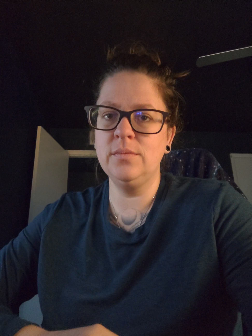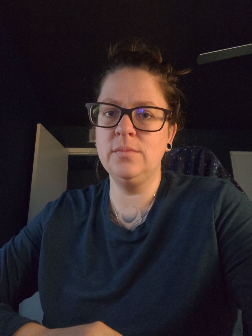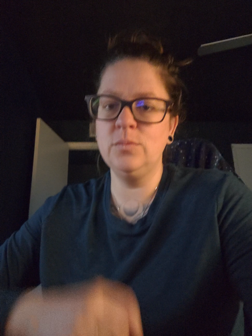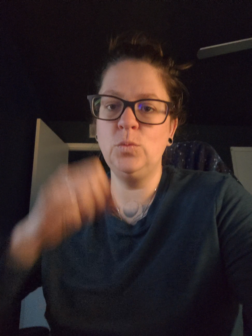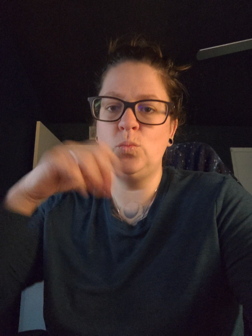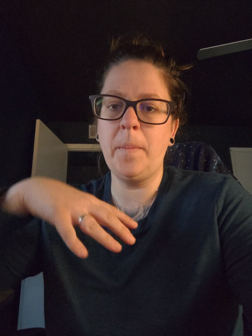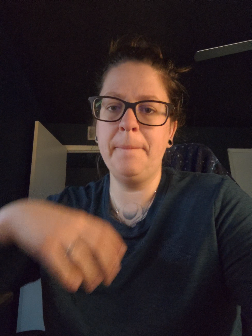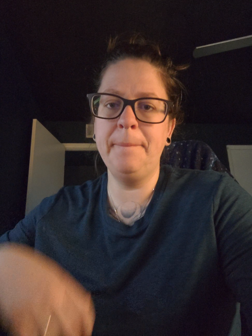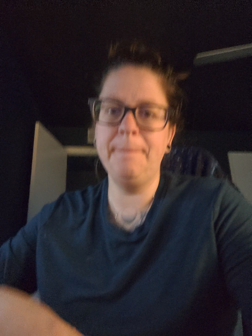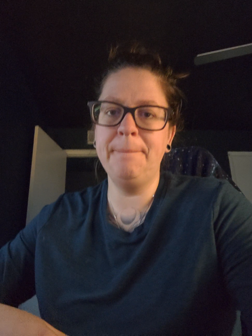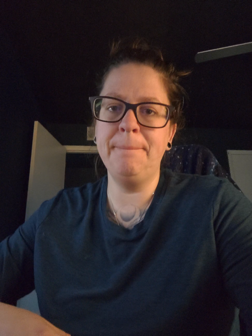drop